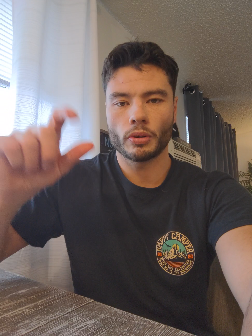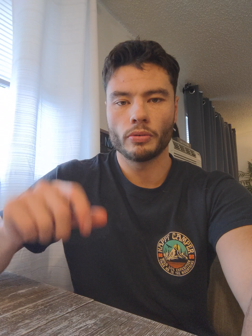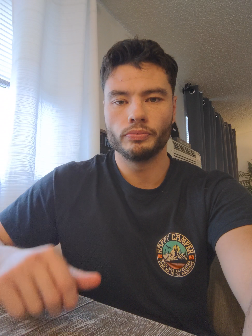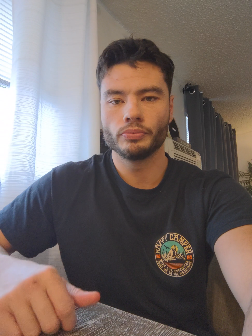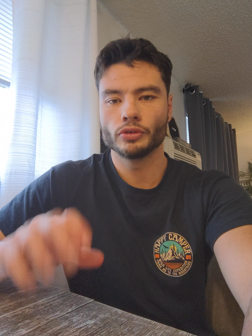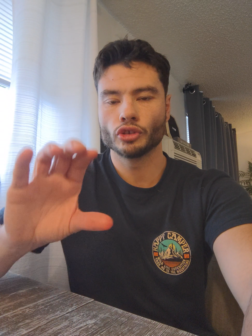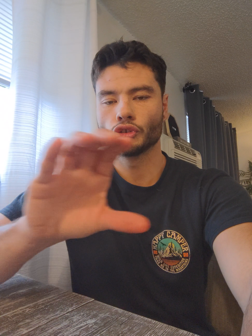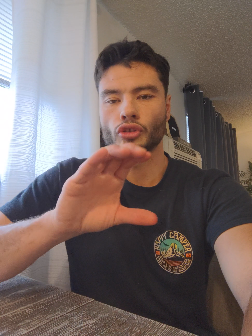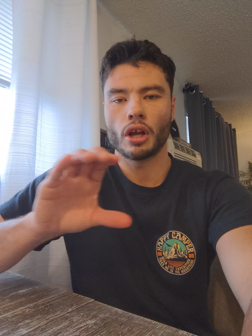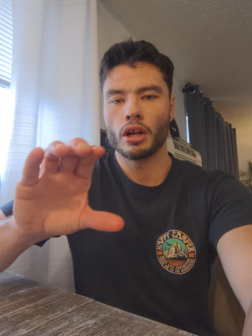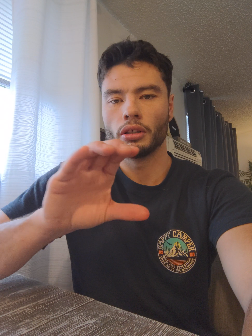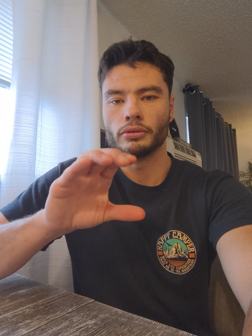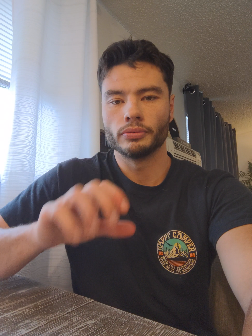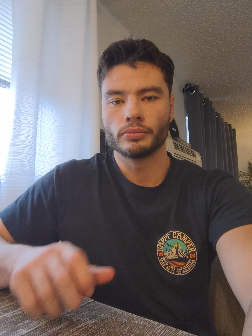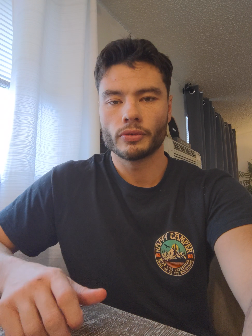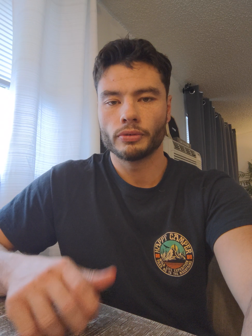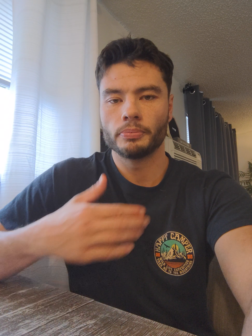chocolate